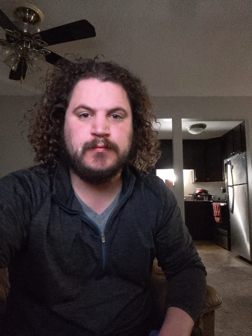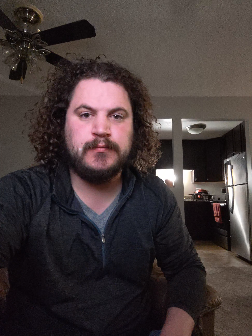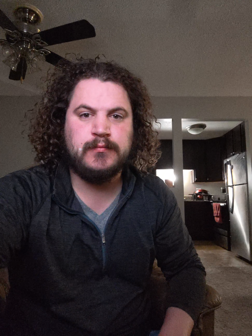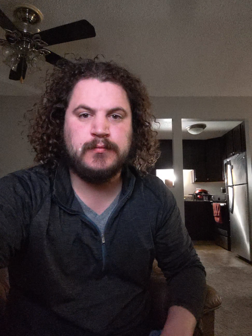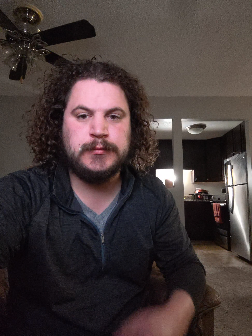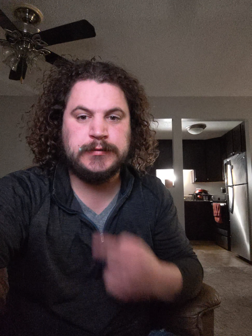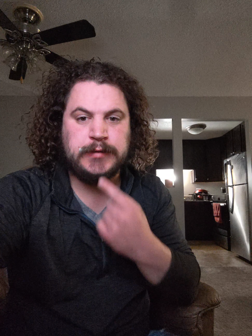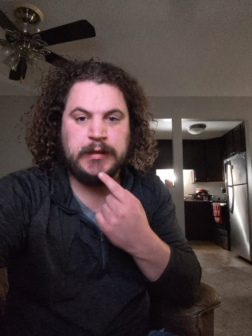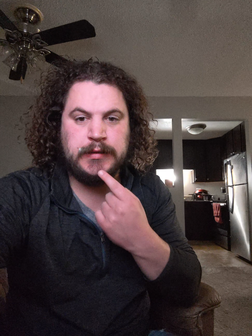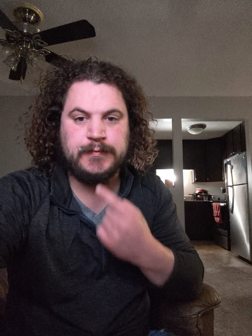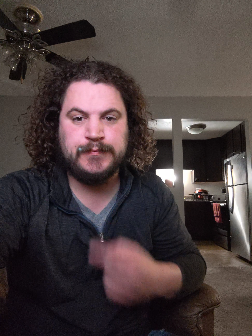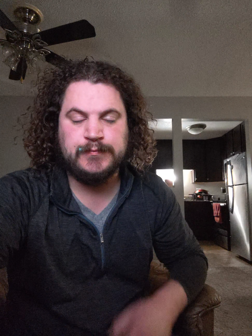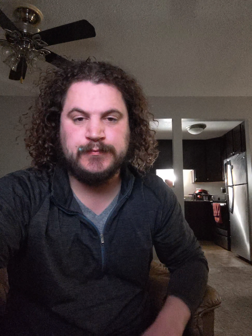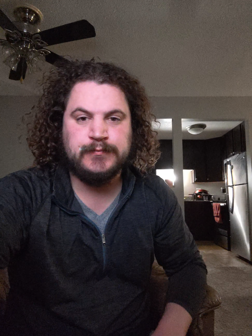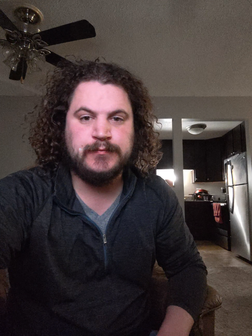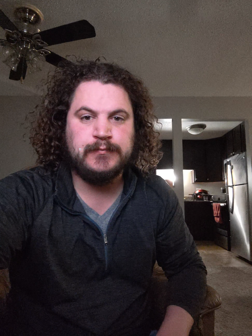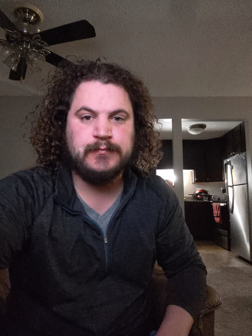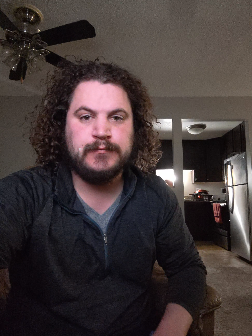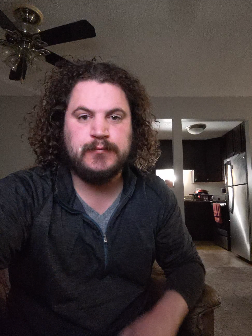say